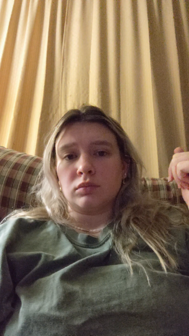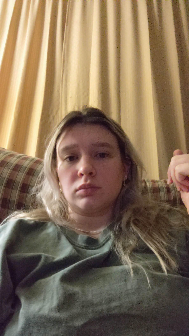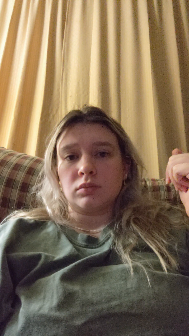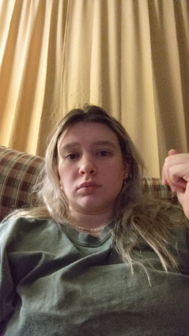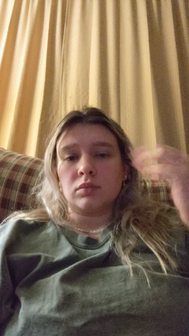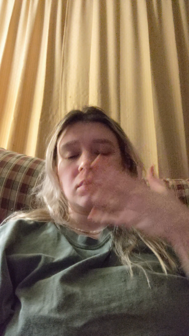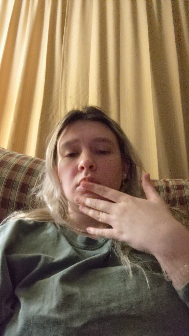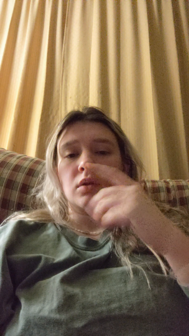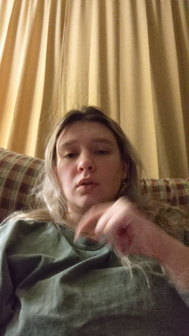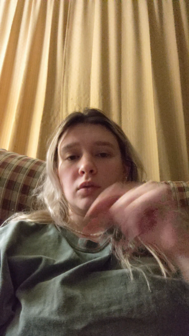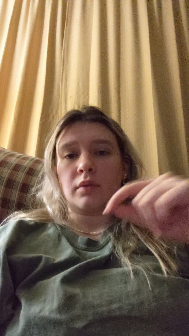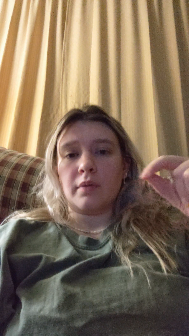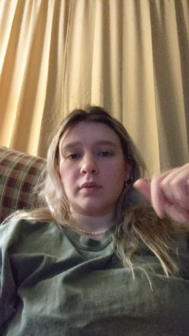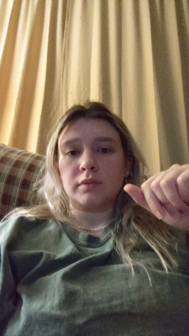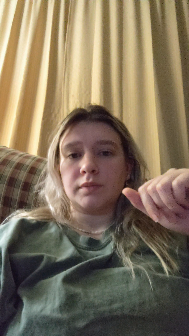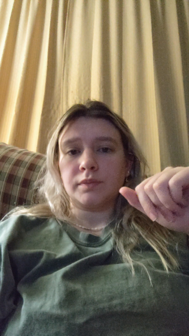crayon